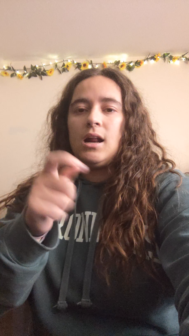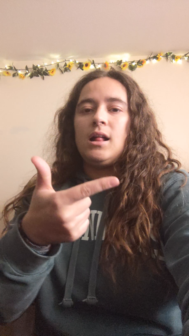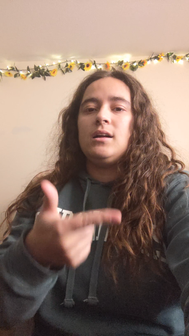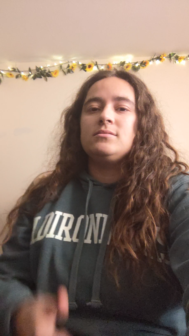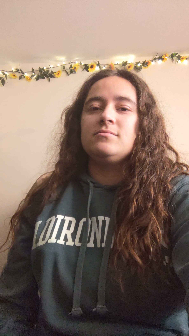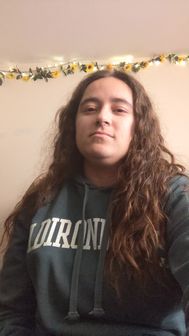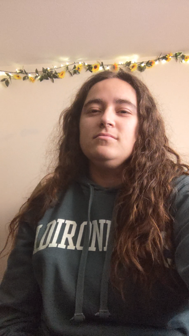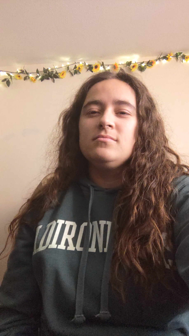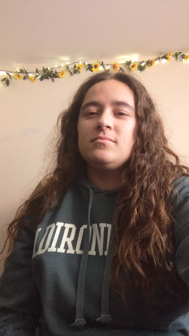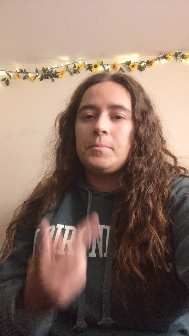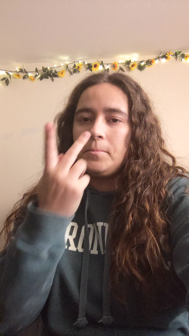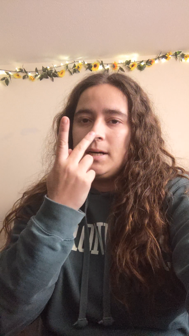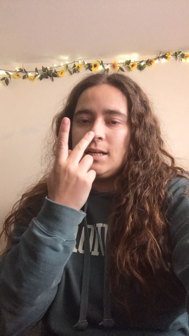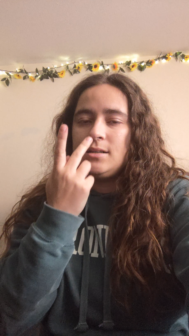penis